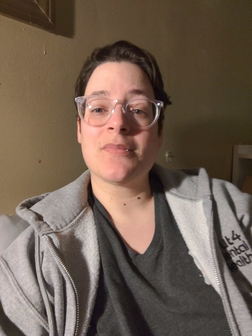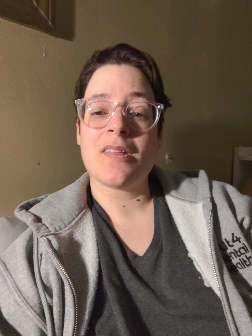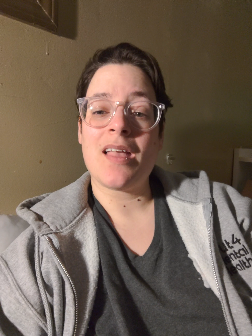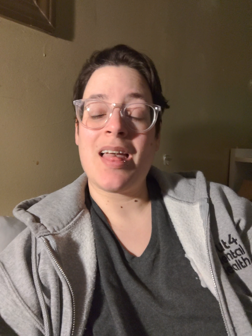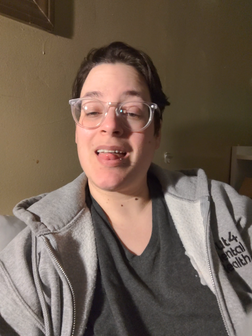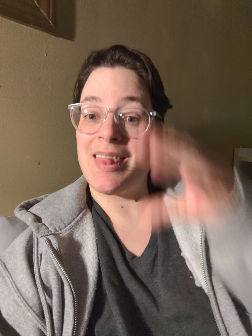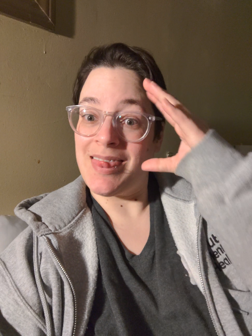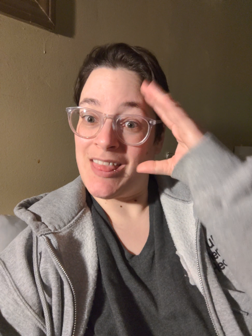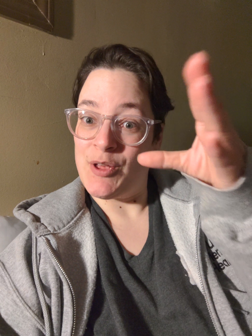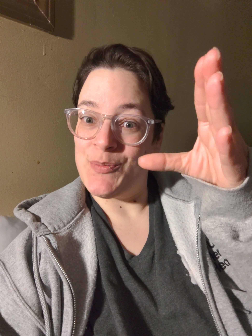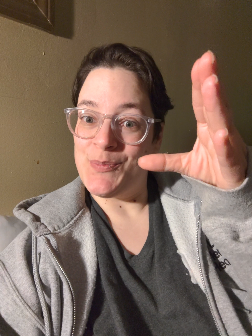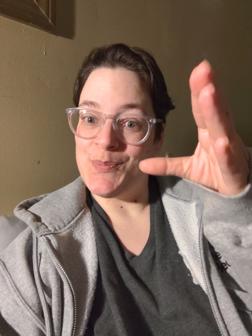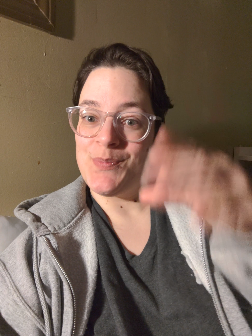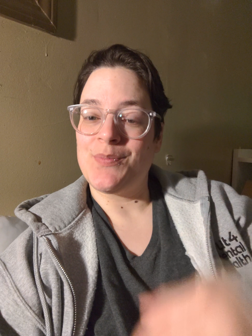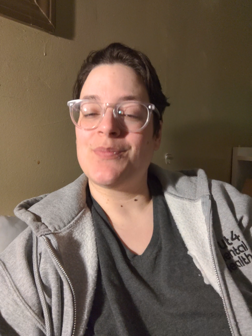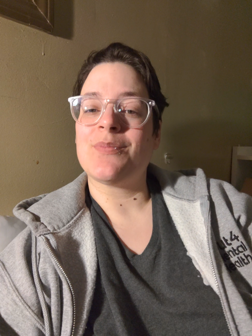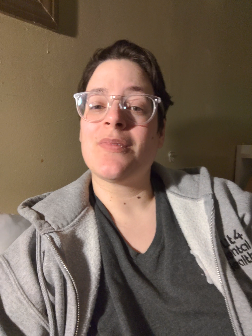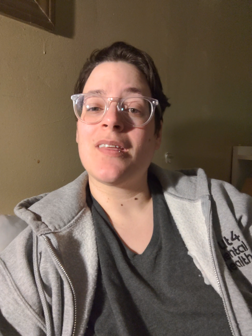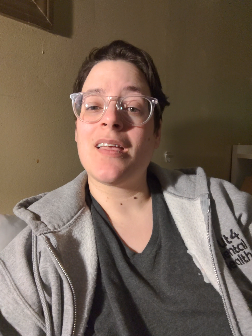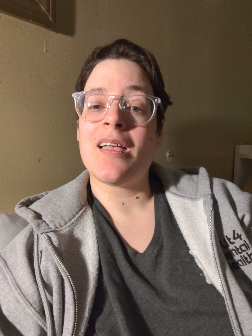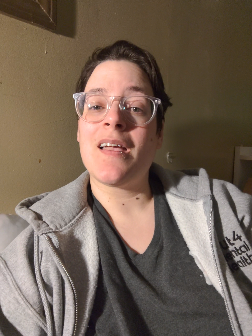hello